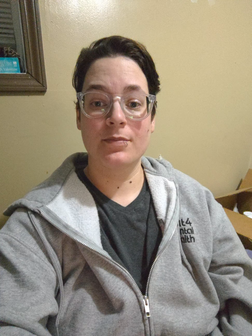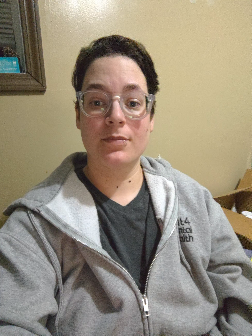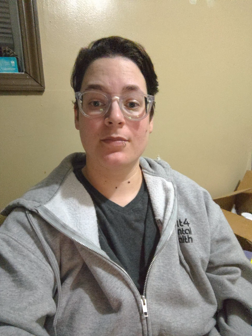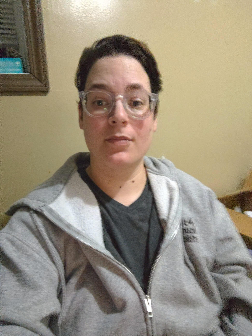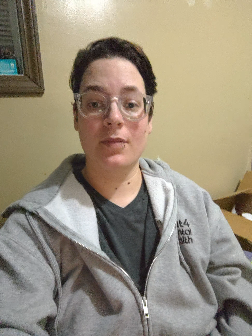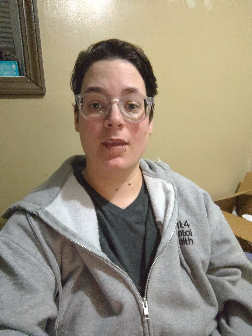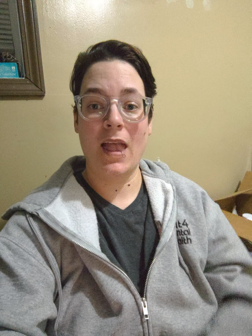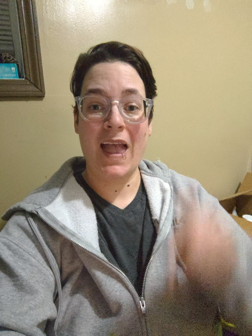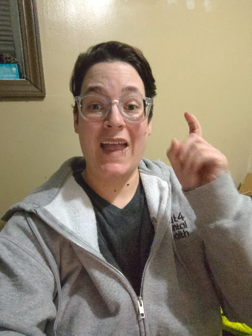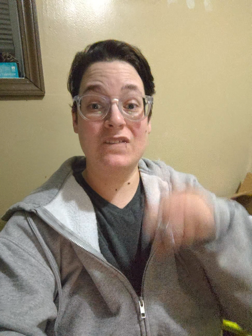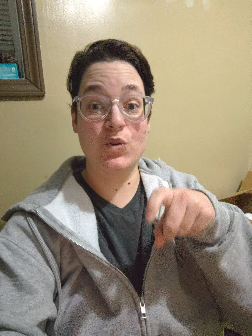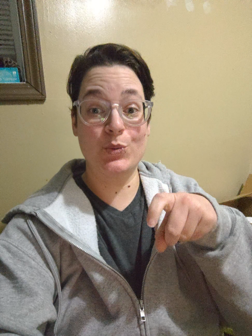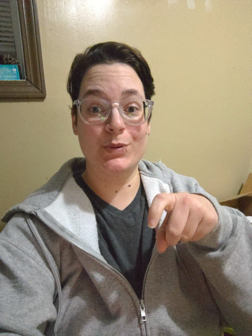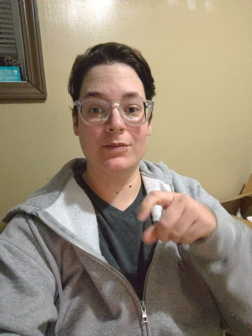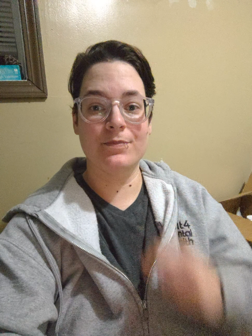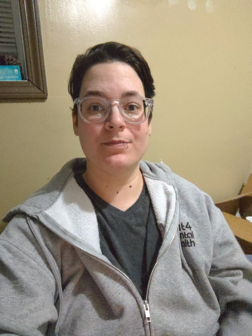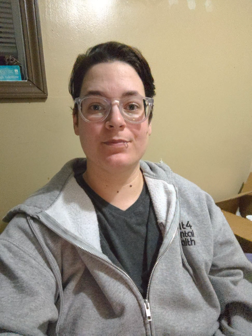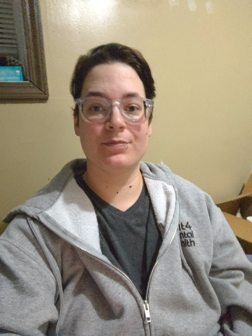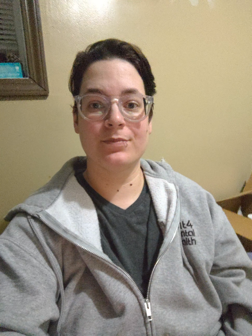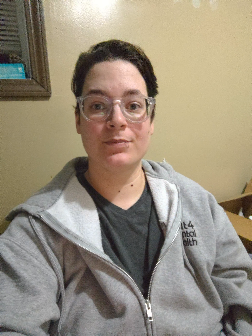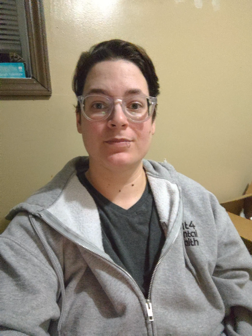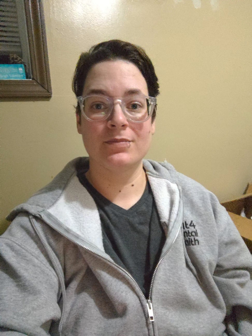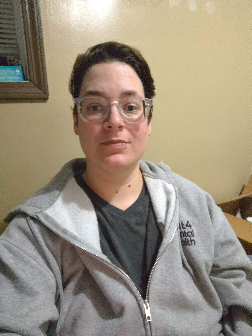have to